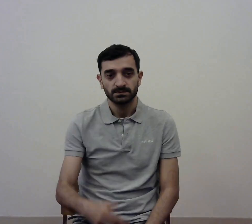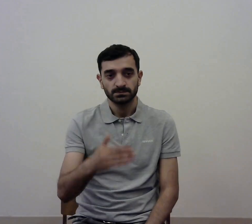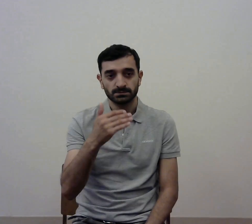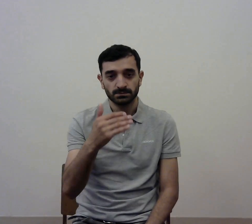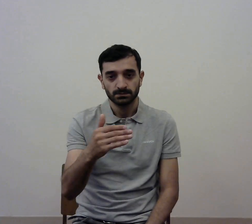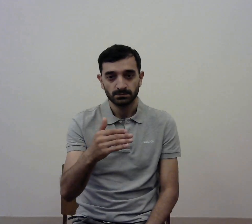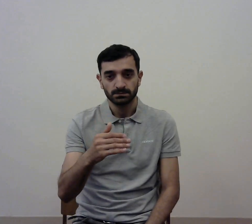siz